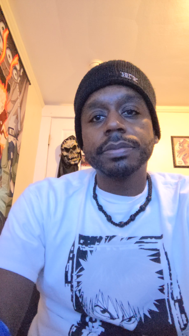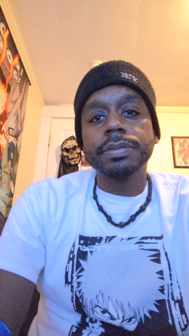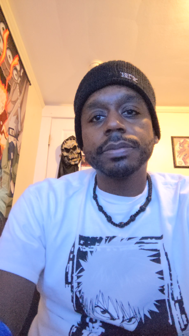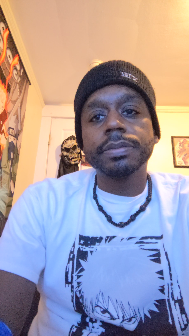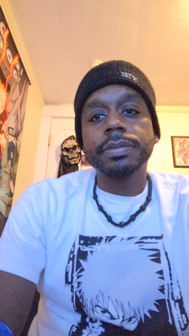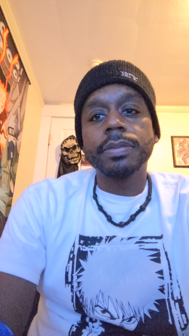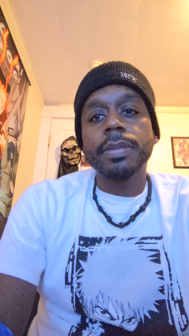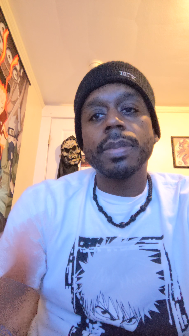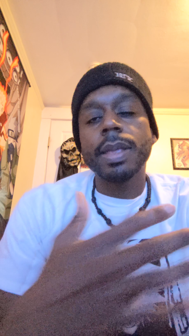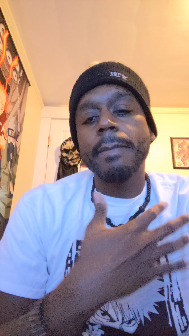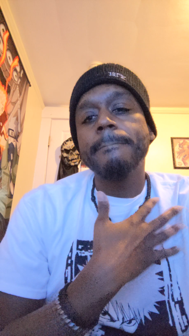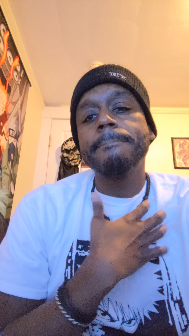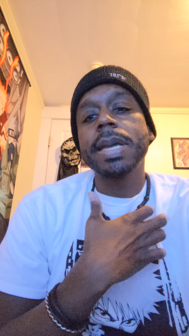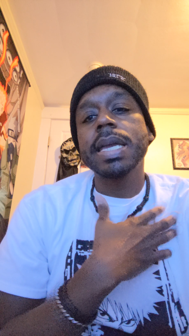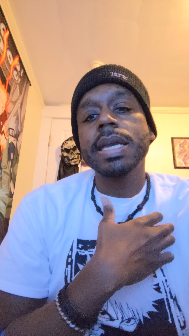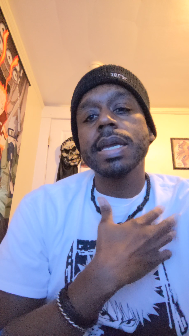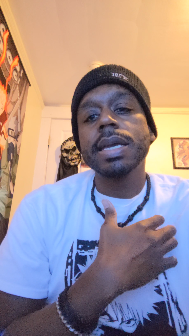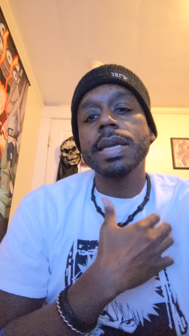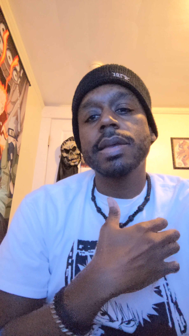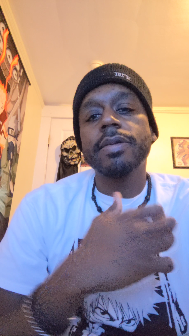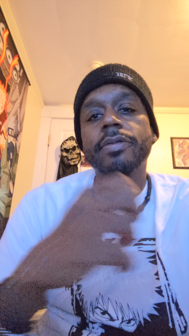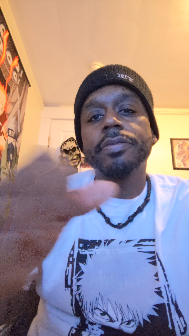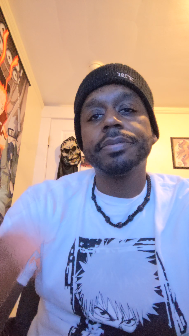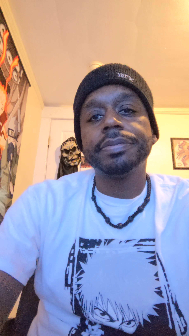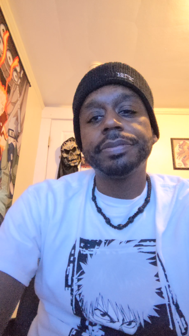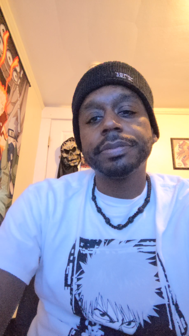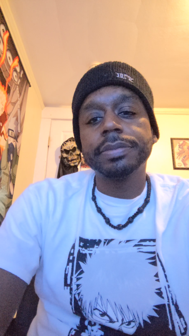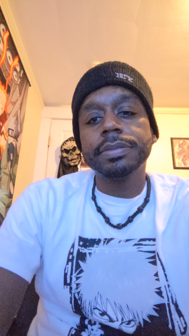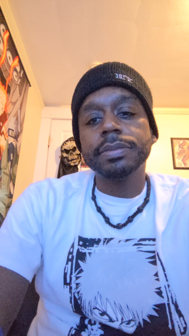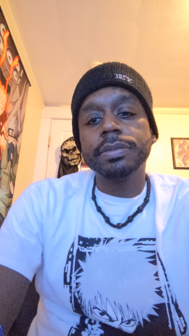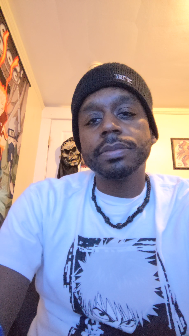bear